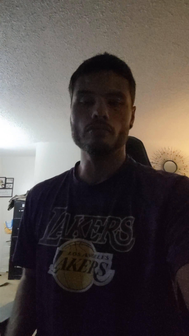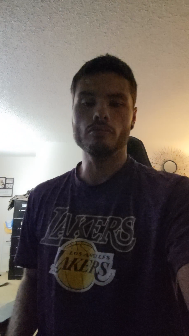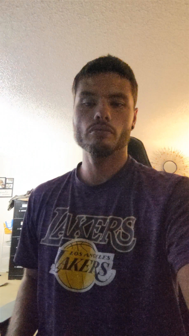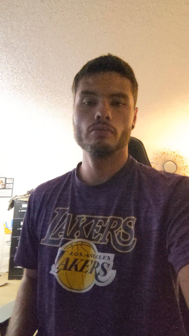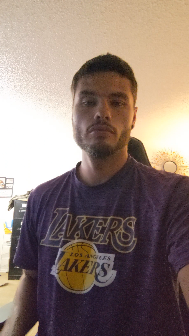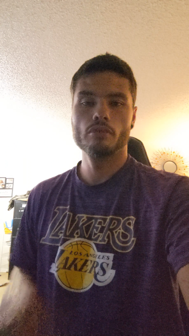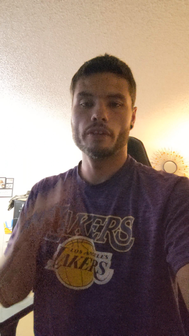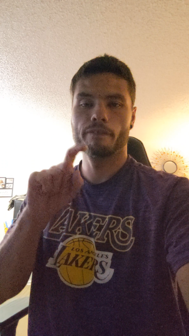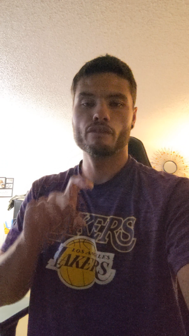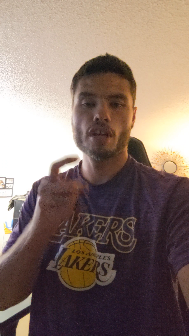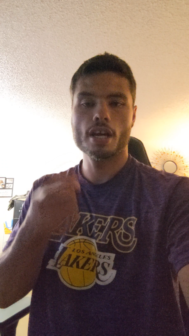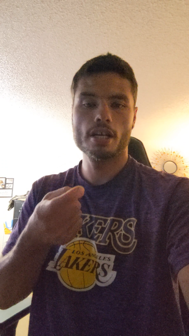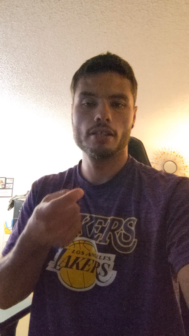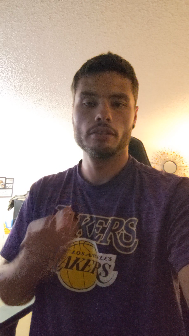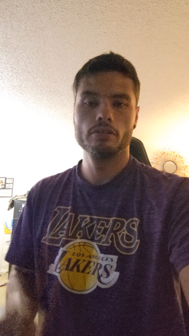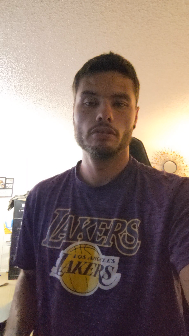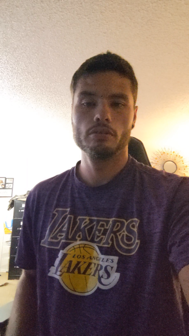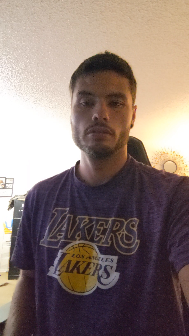friend